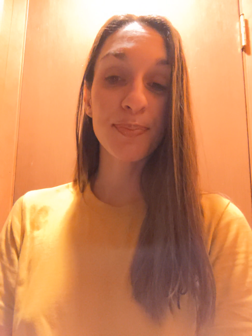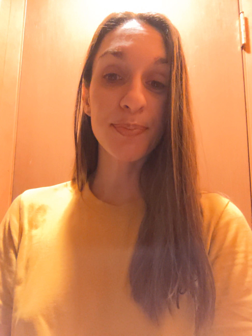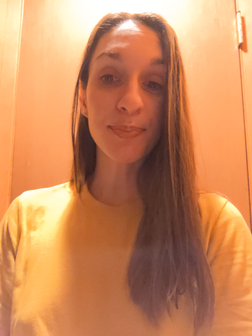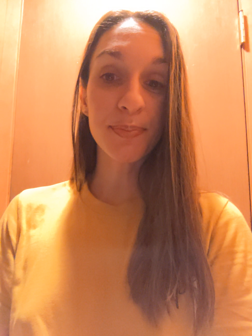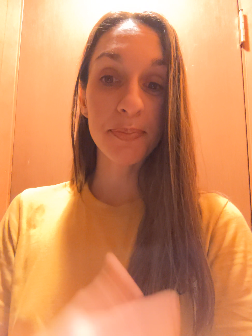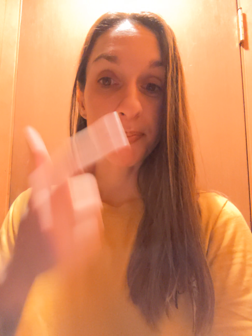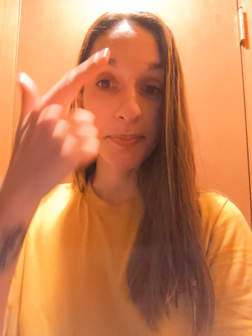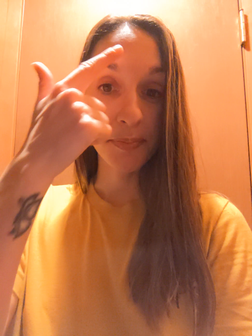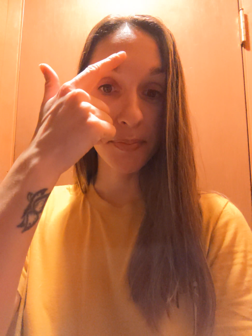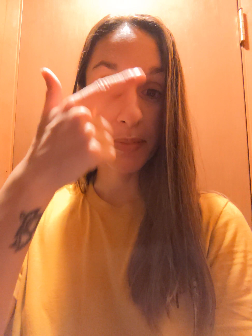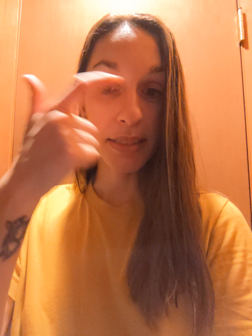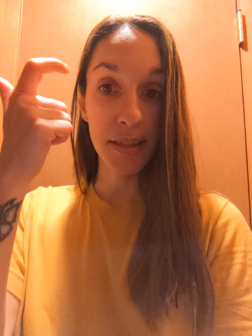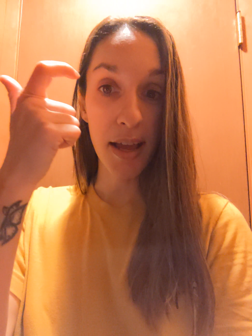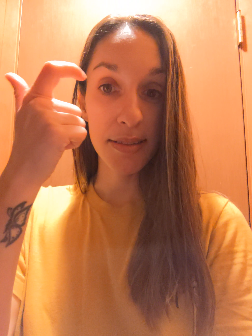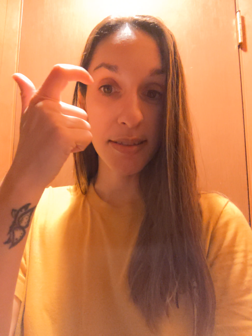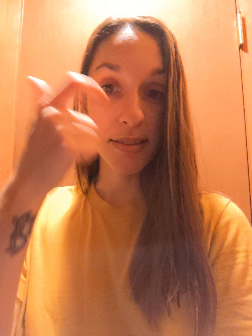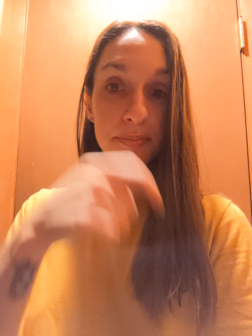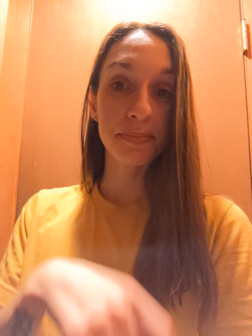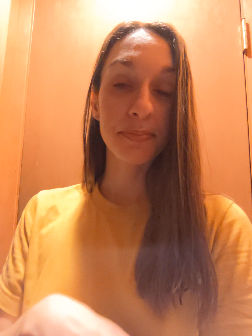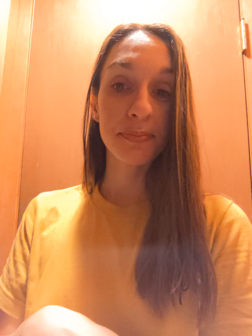because